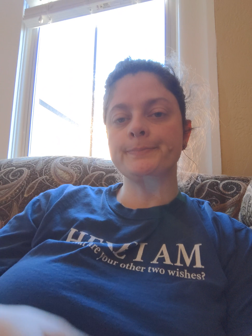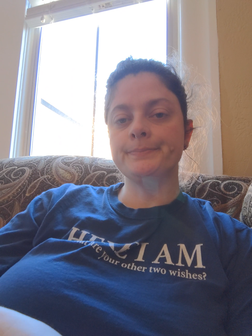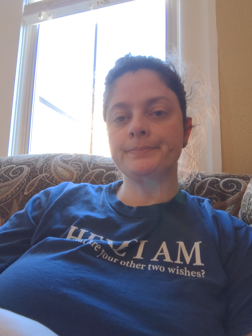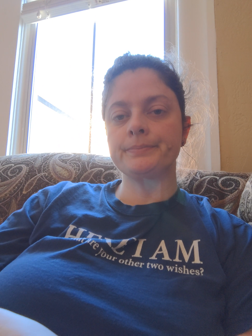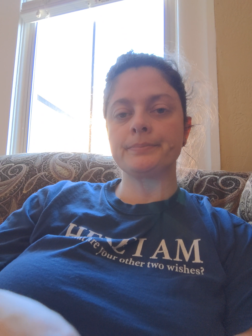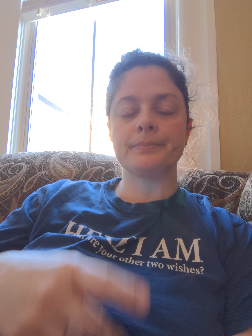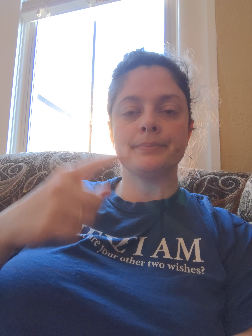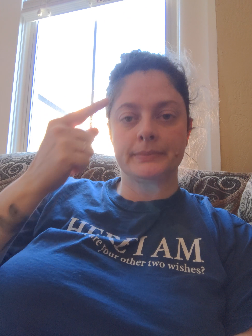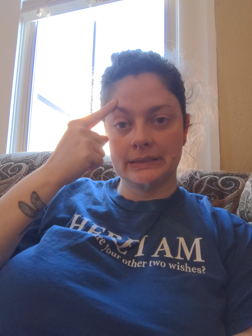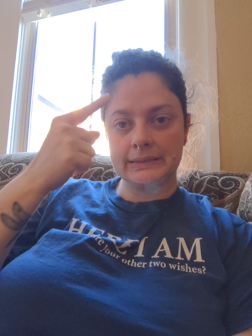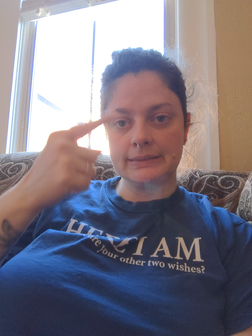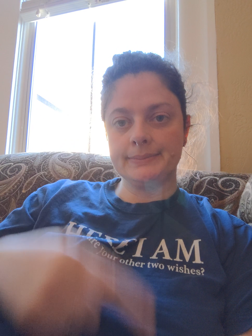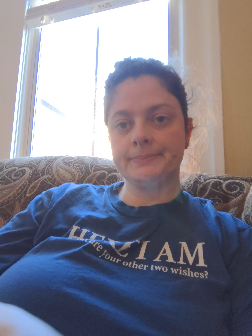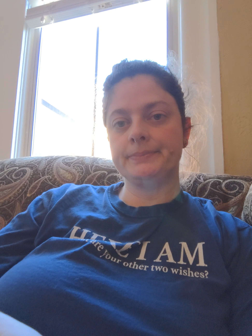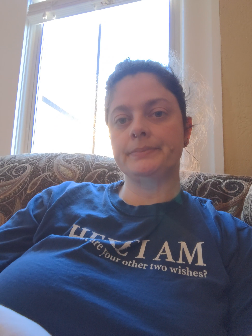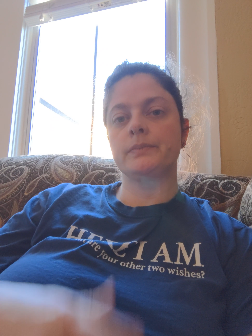penny